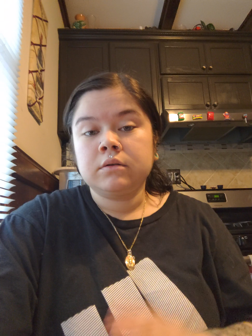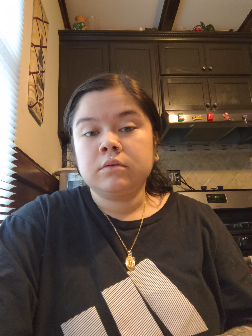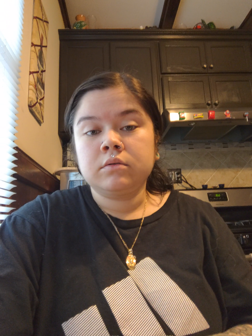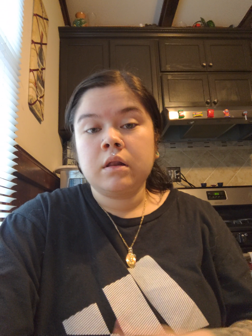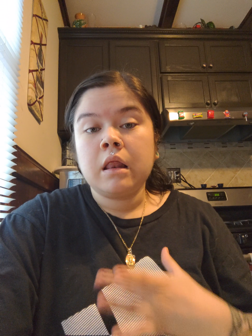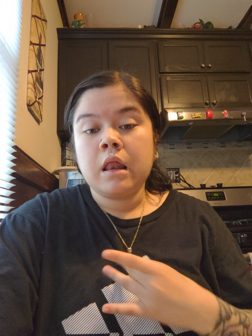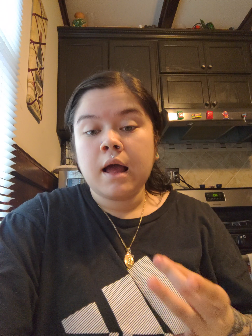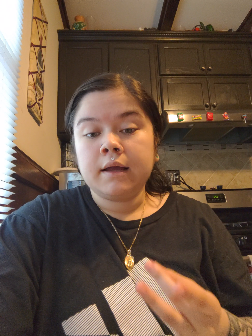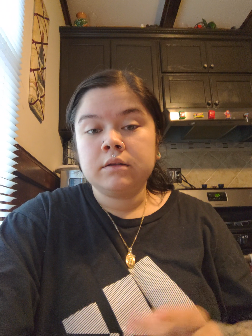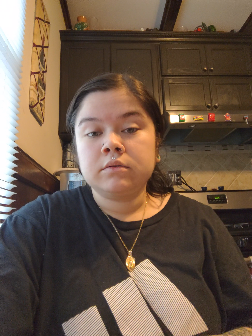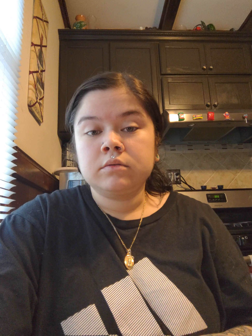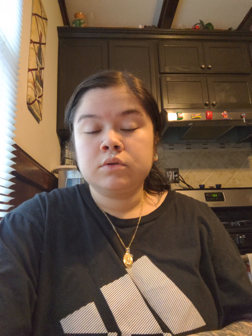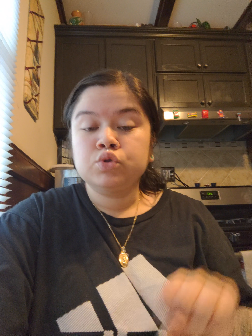like